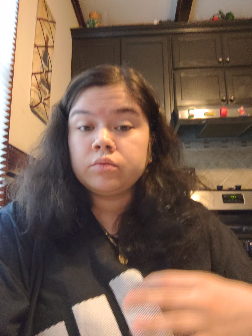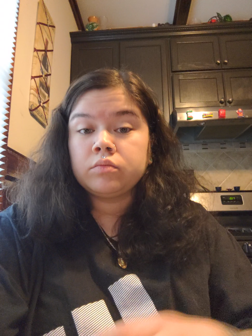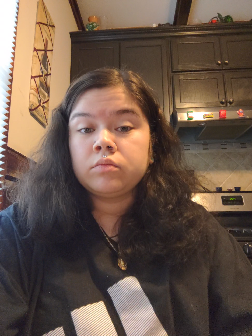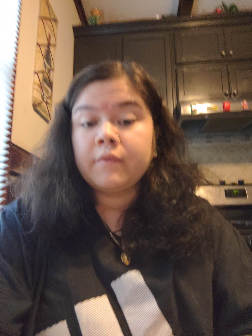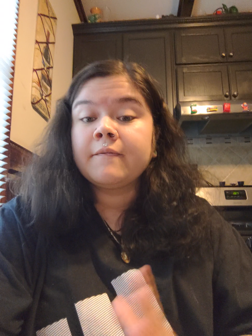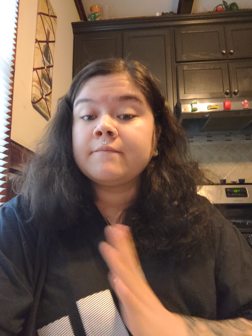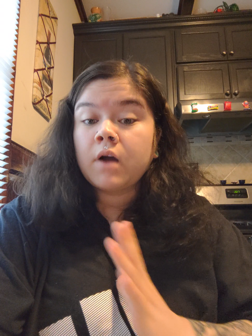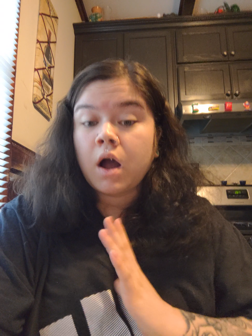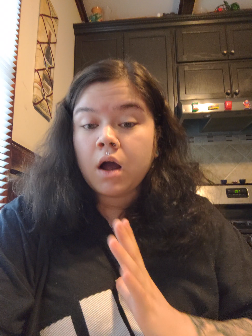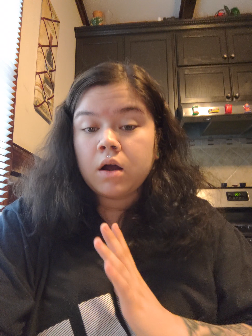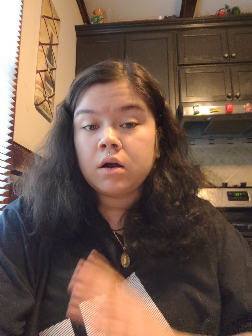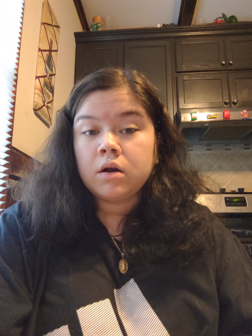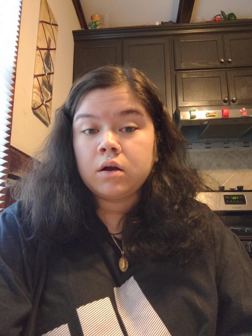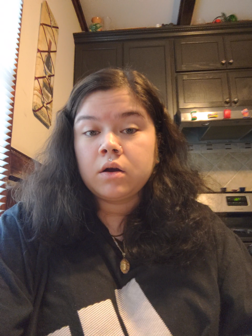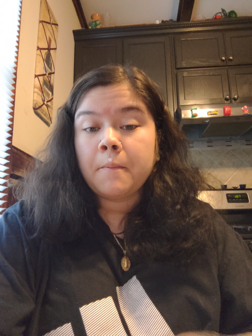fine